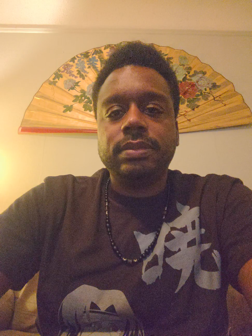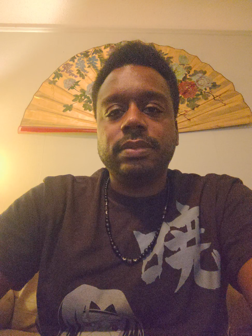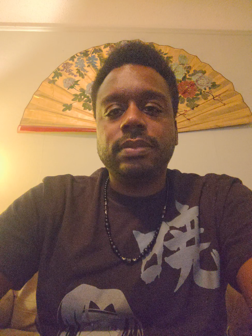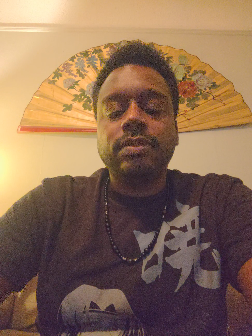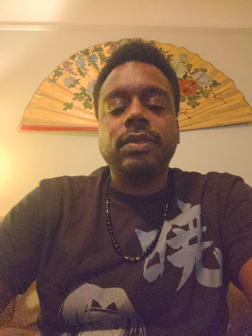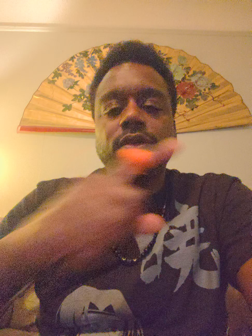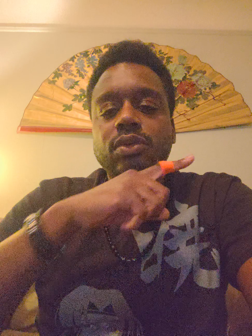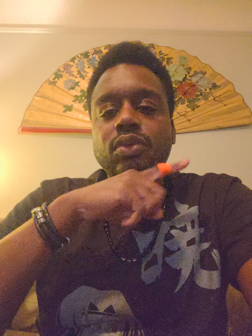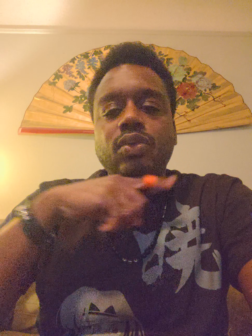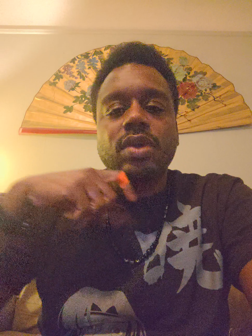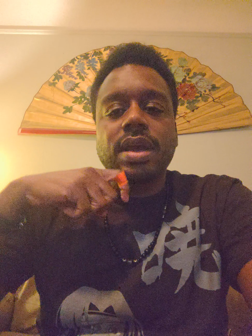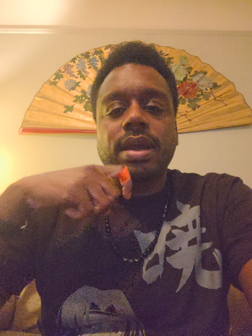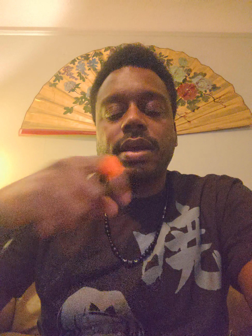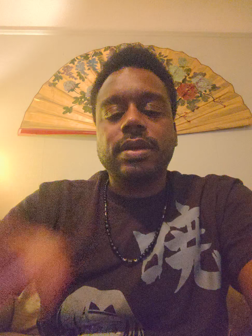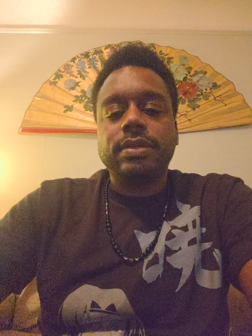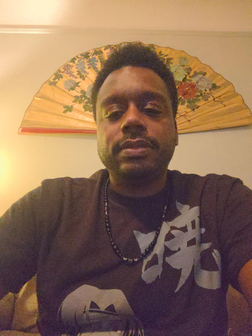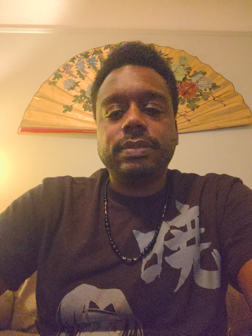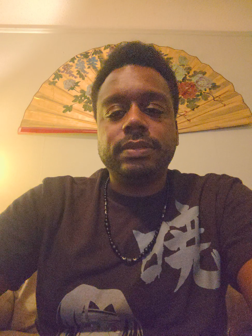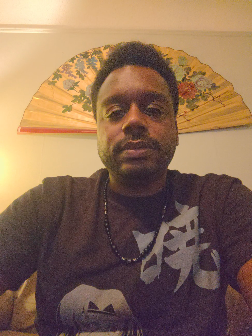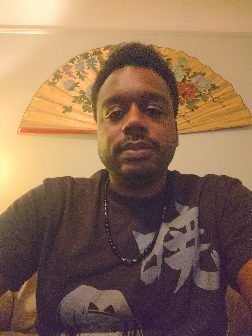dry